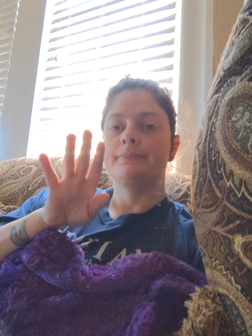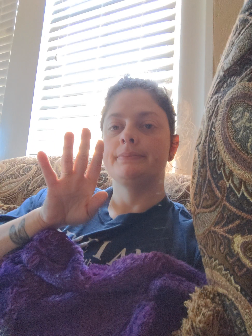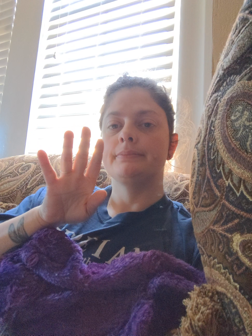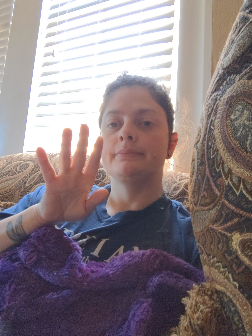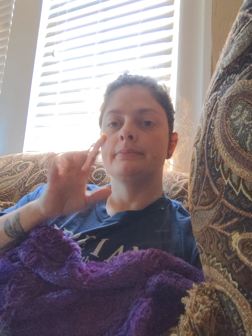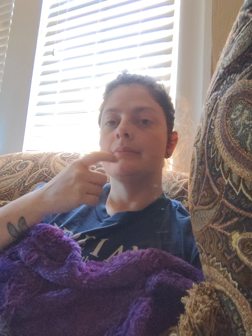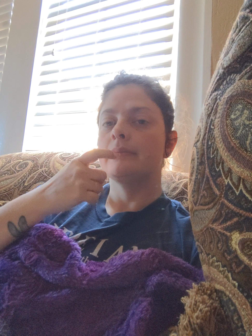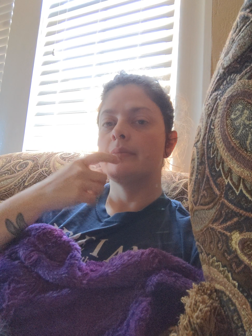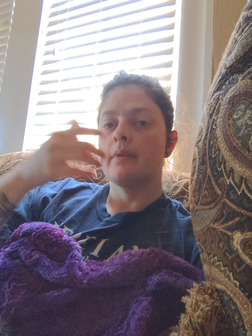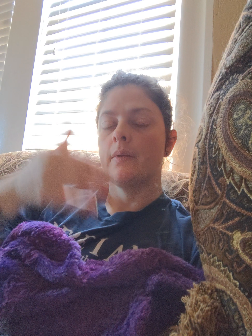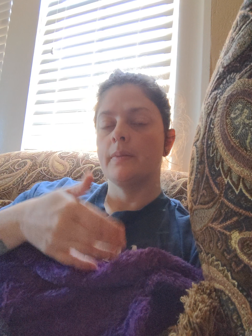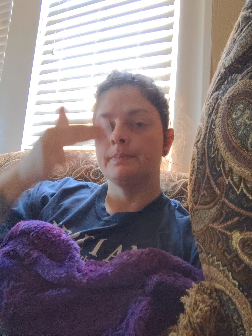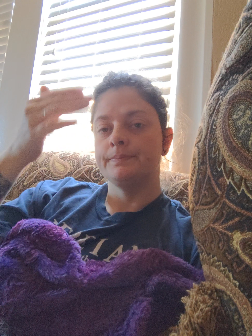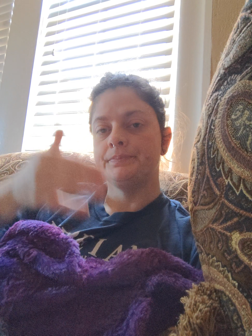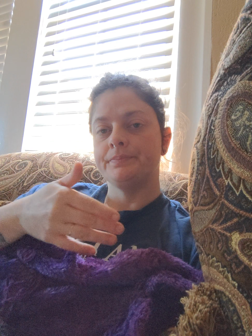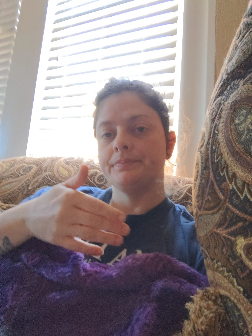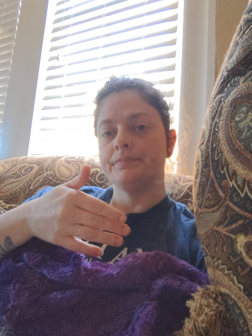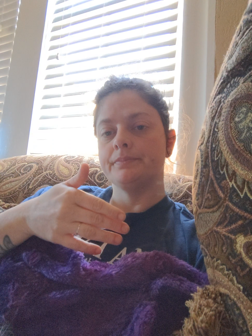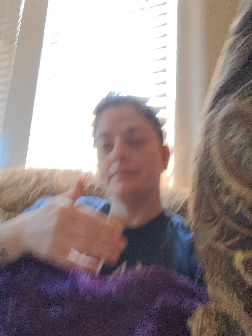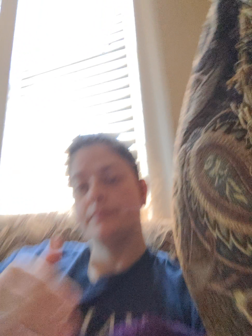window